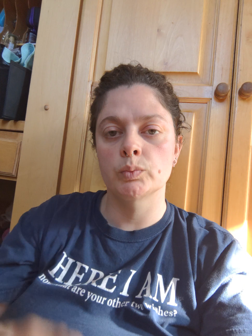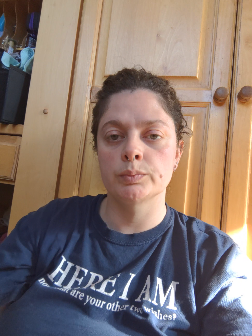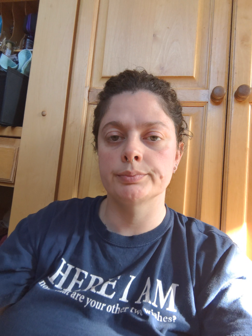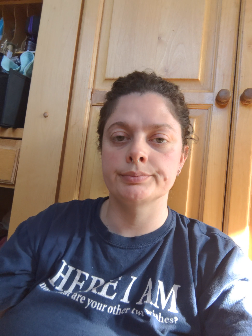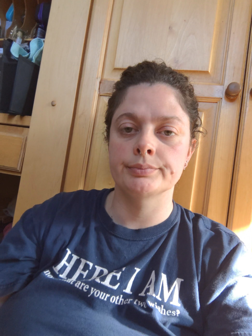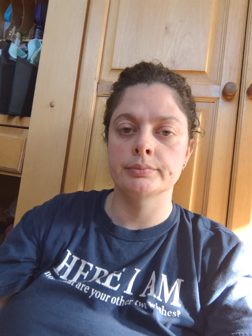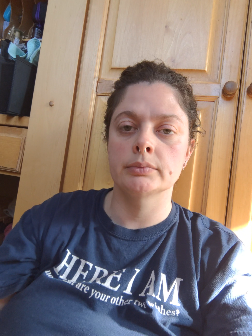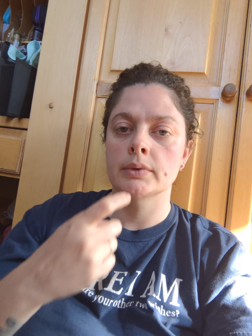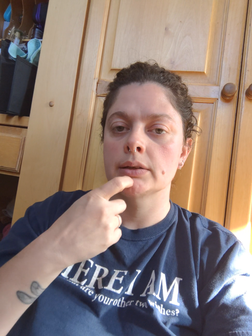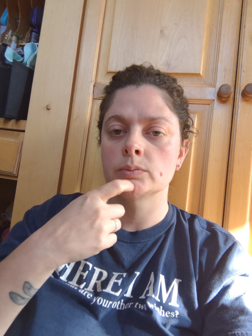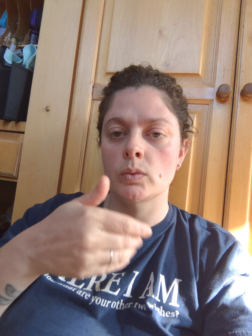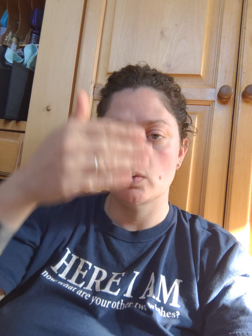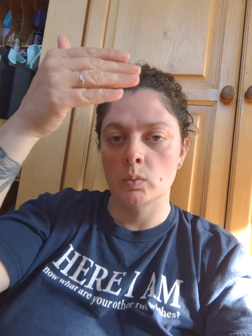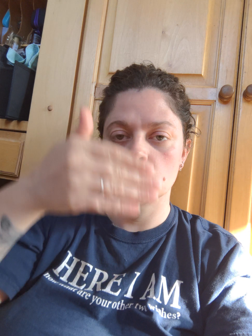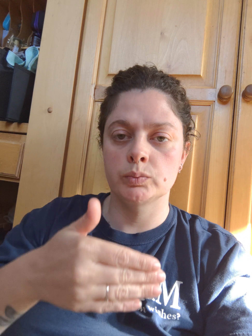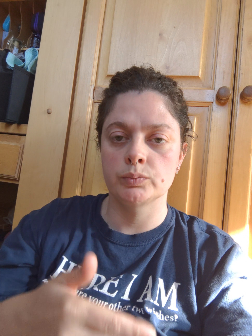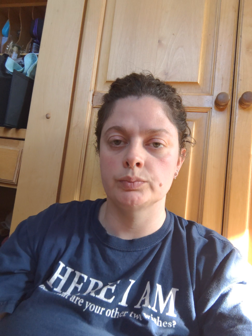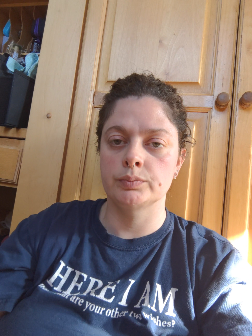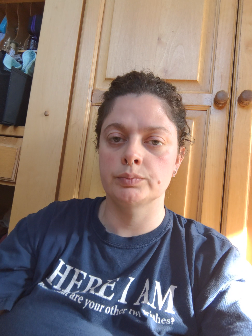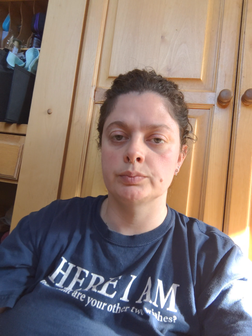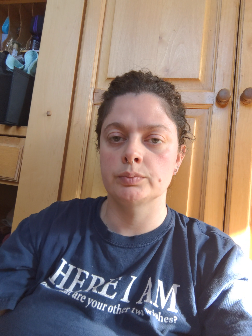window